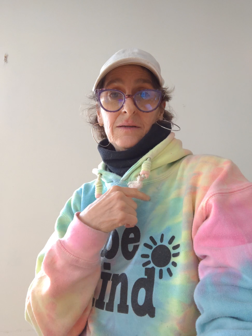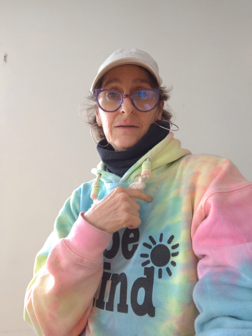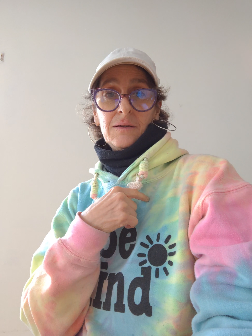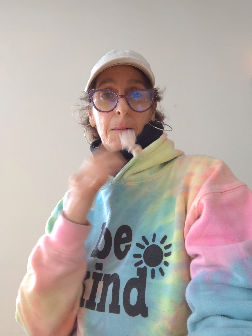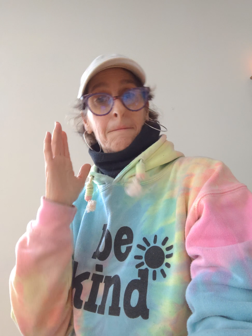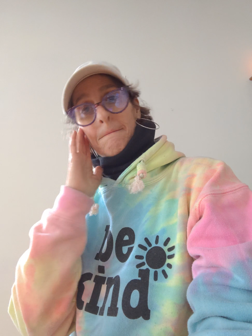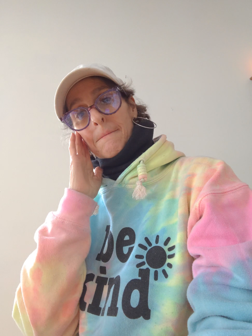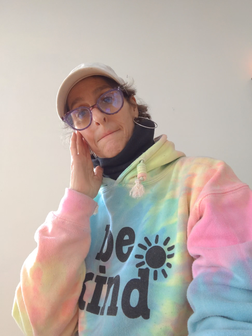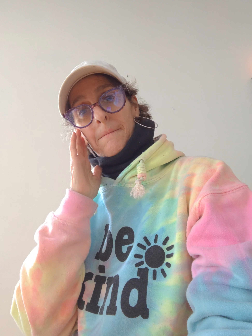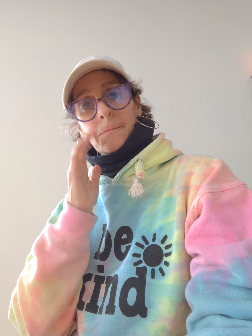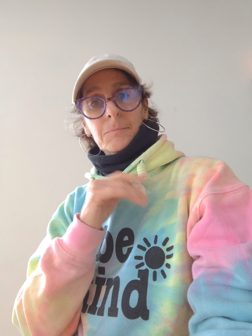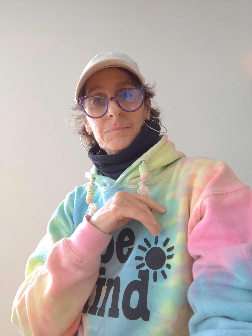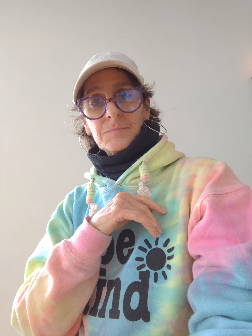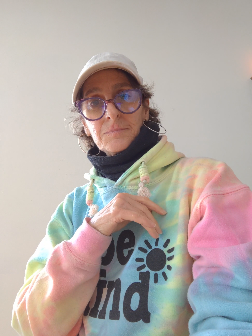bed